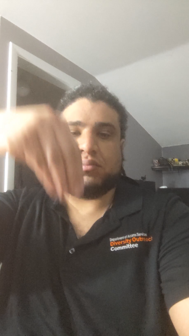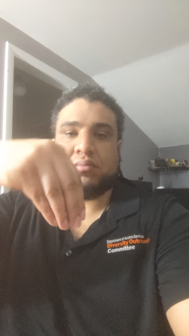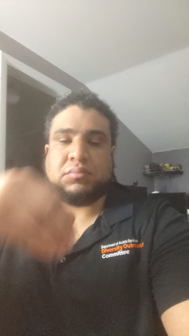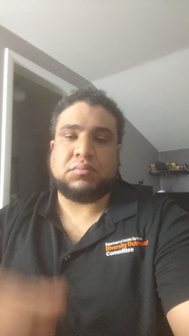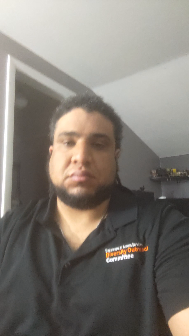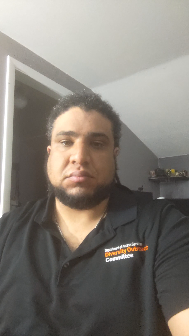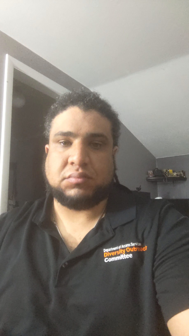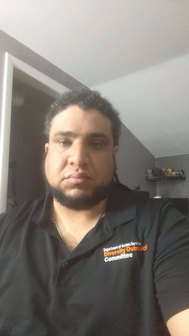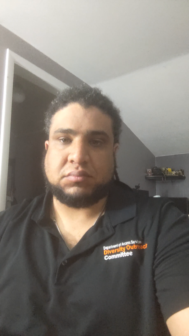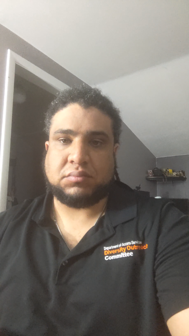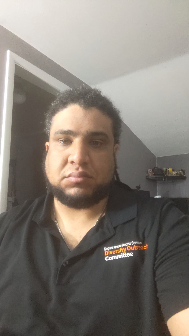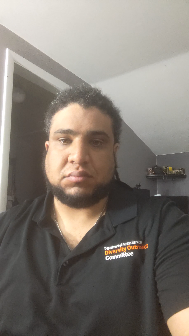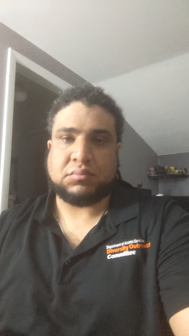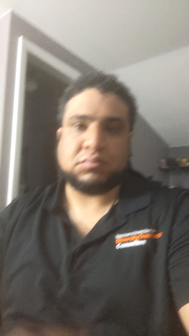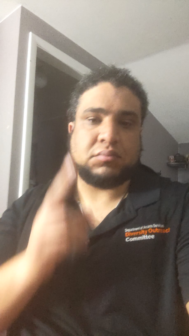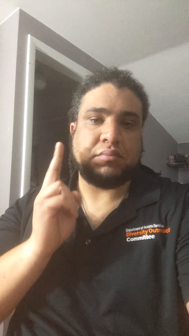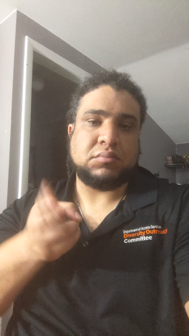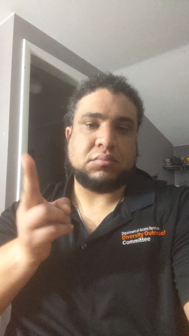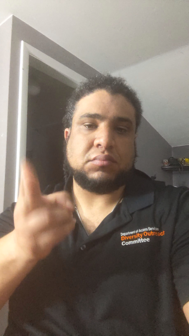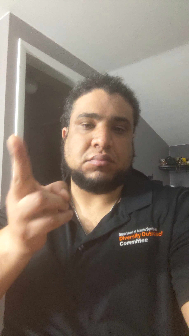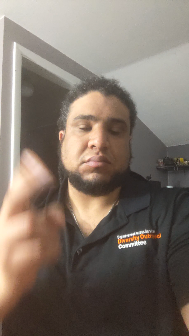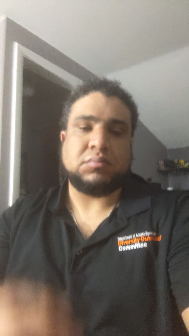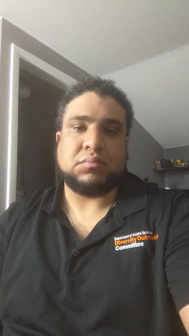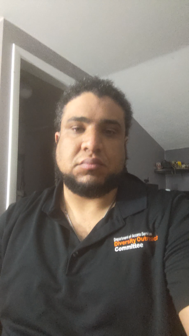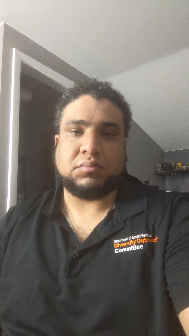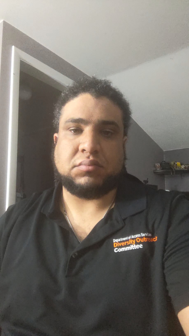hurry